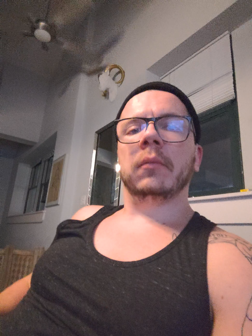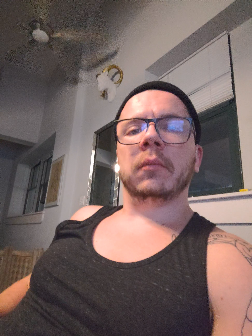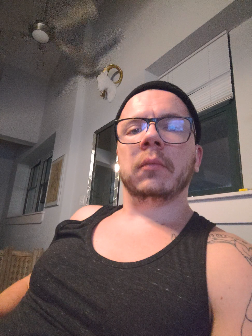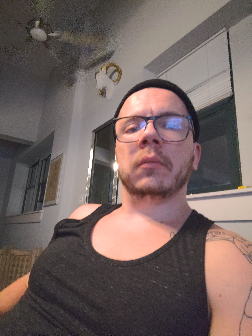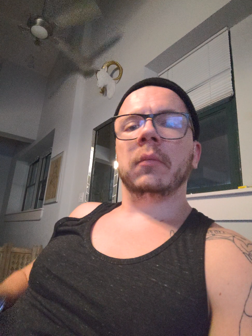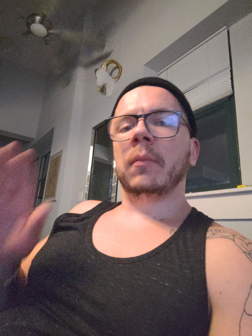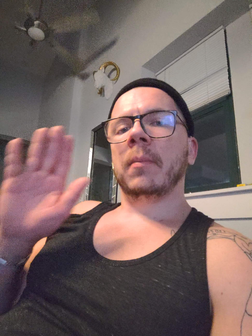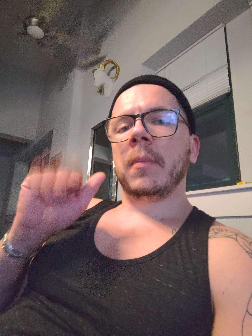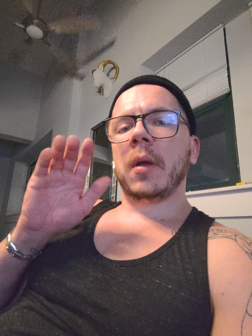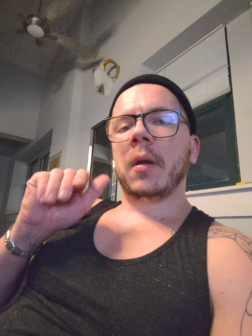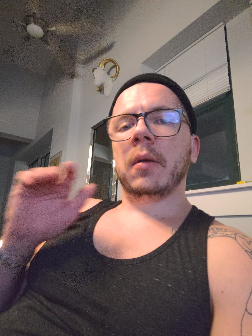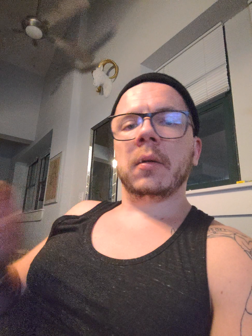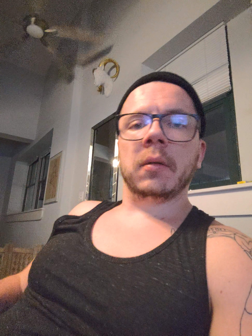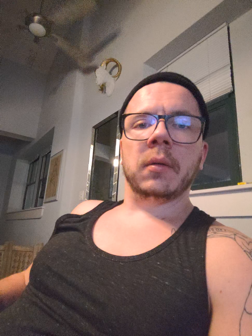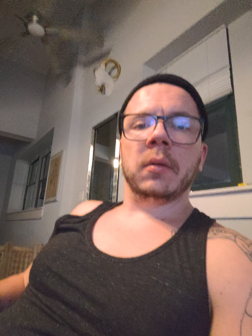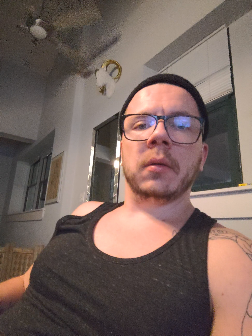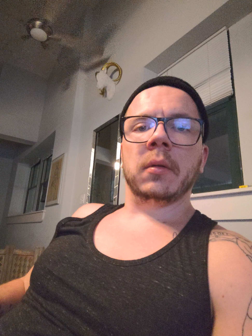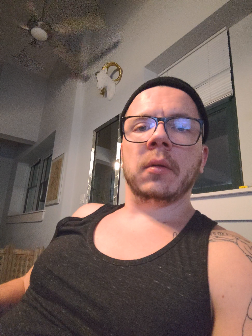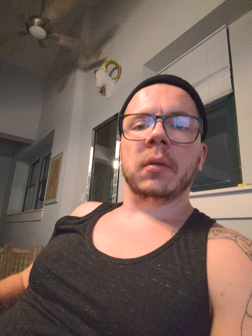bye